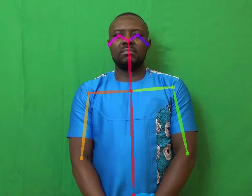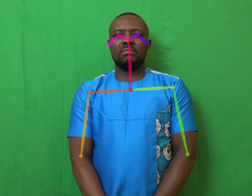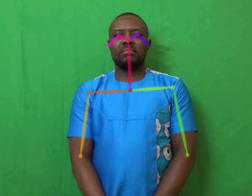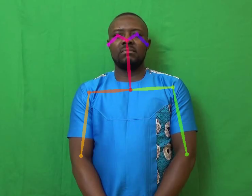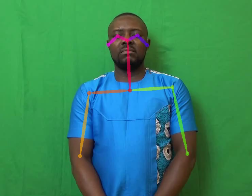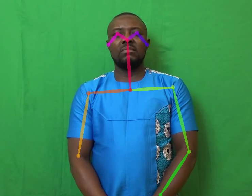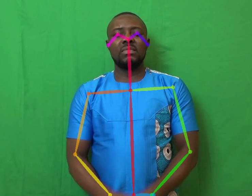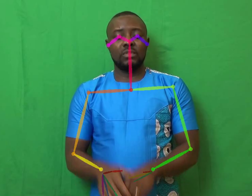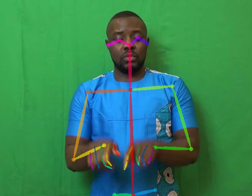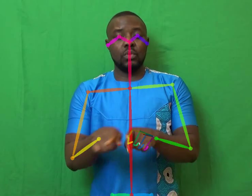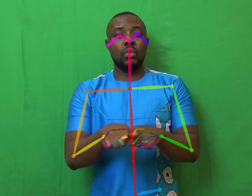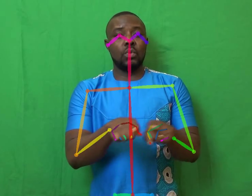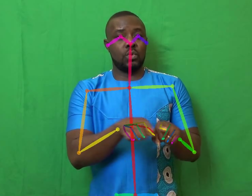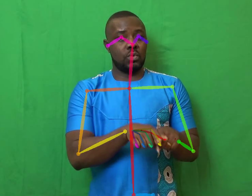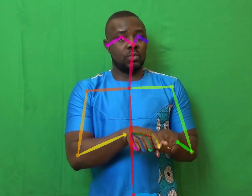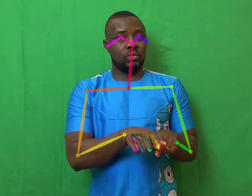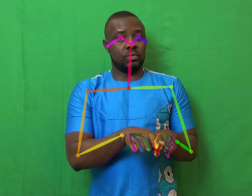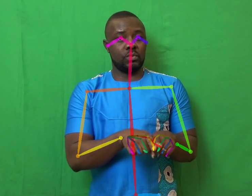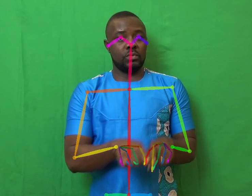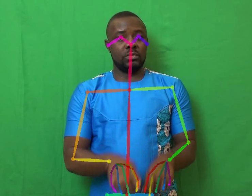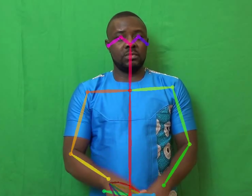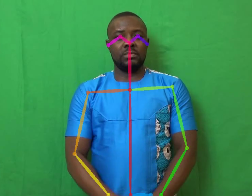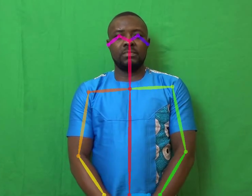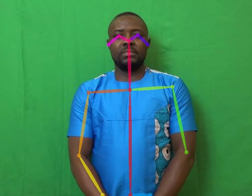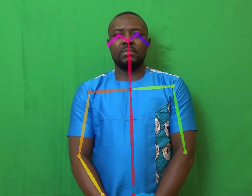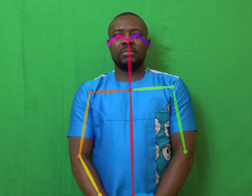also